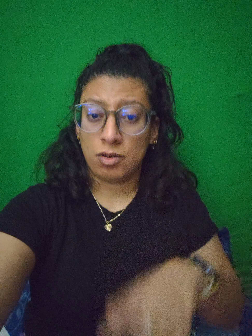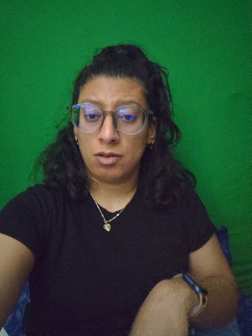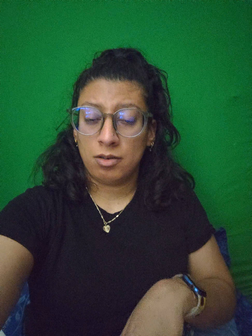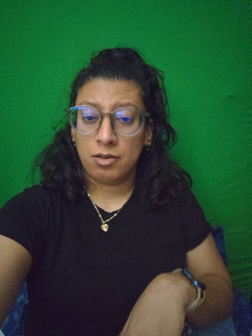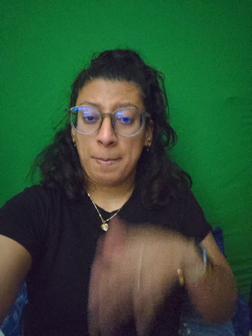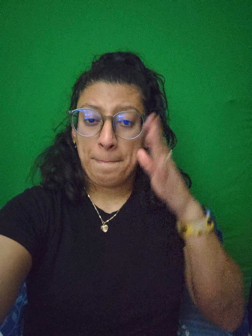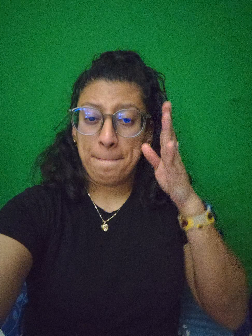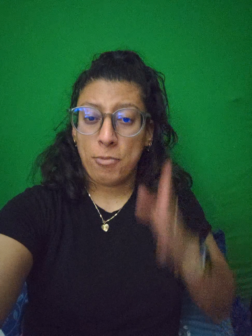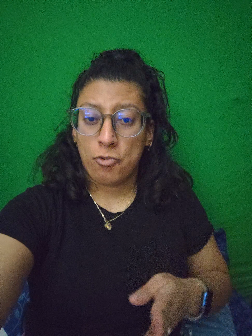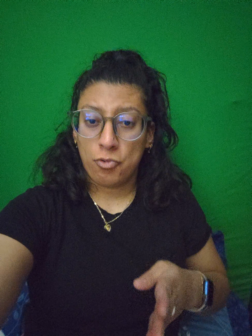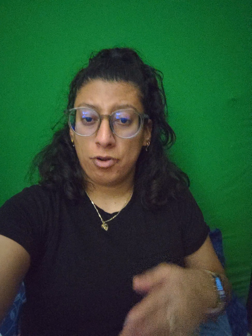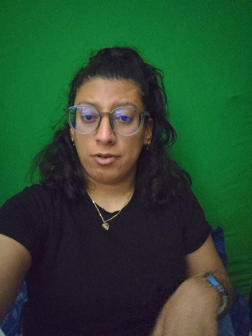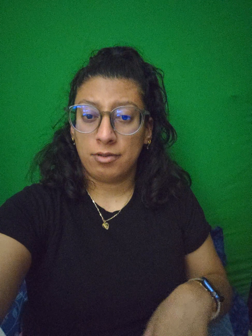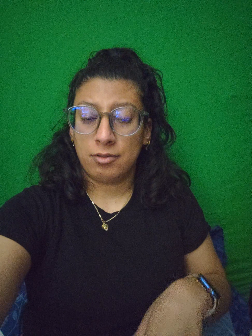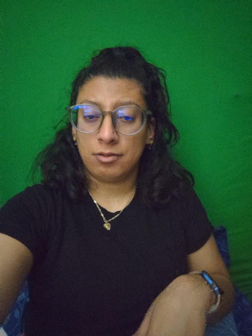person